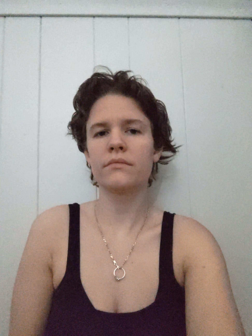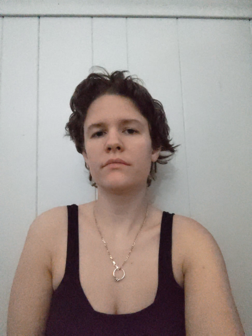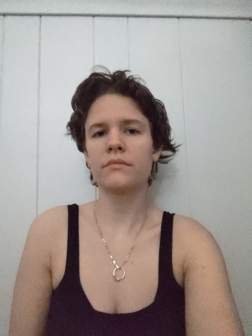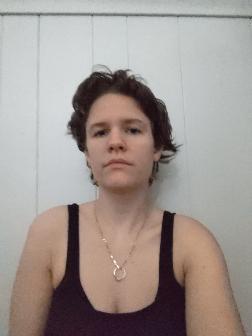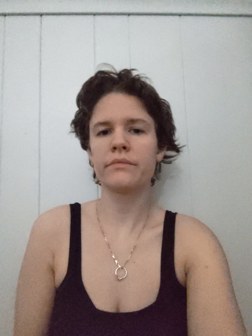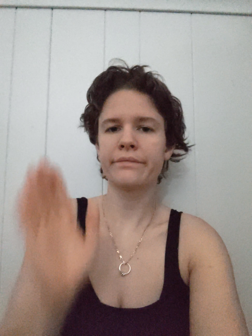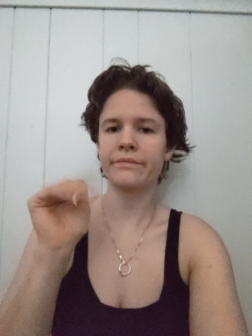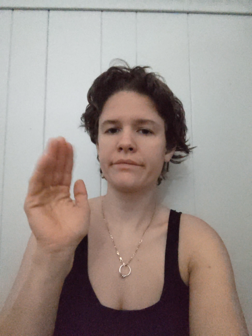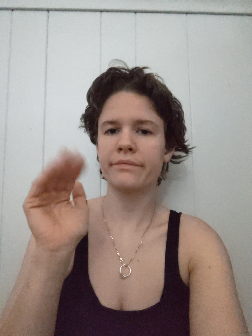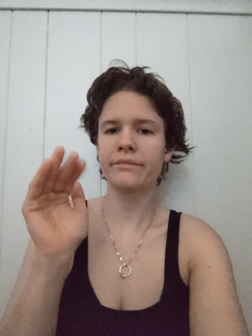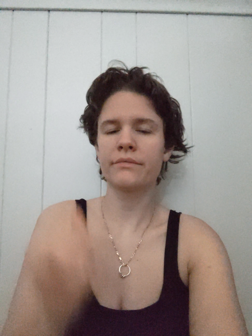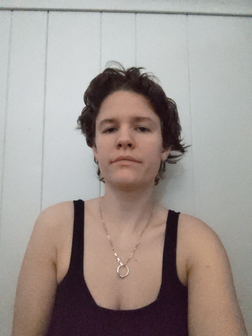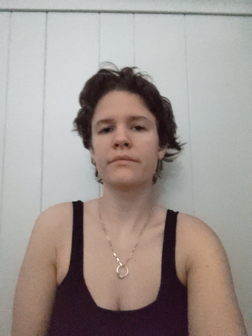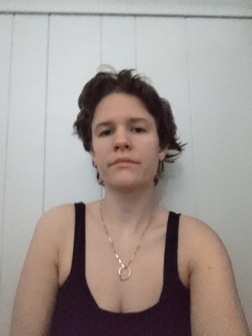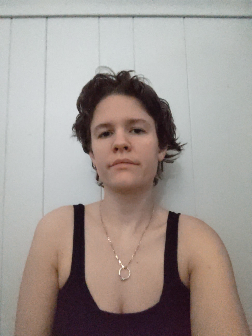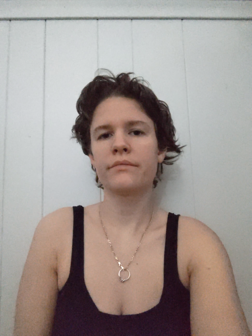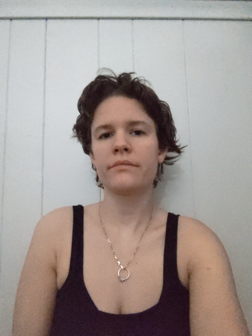bye